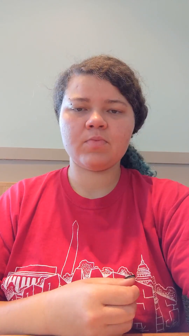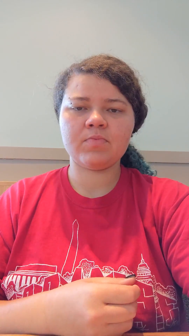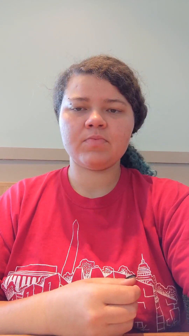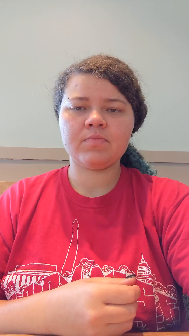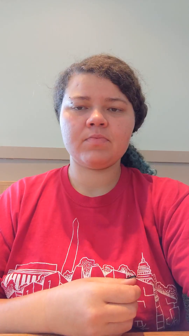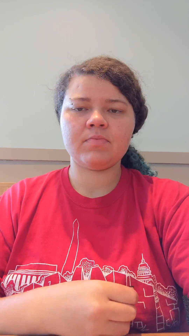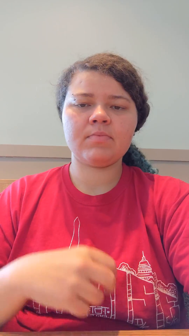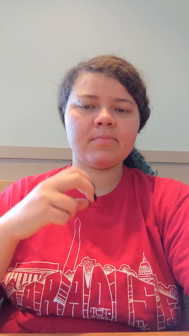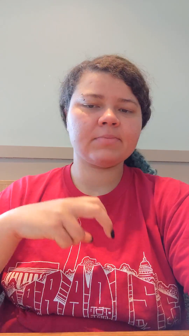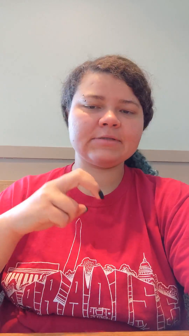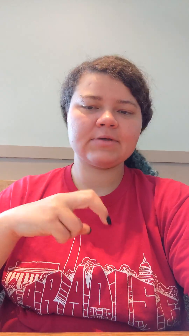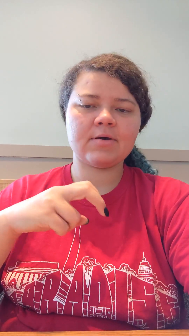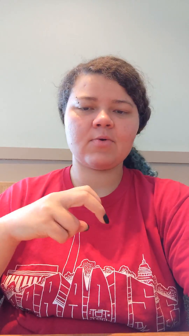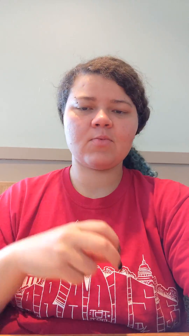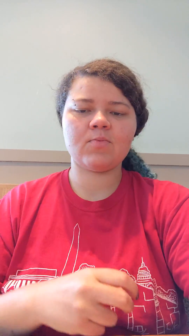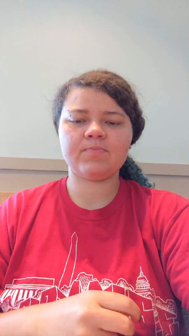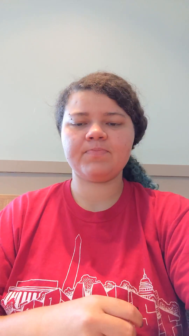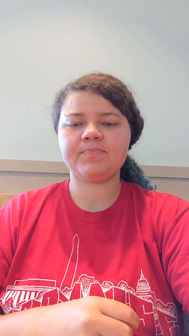potato